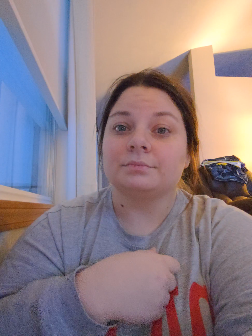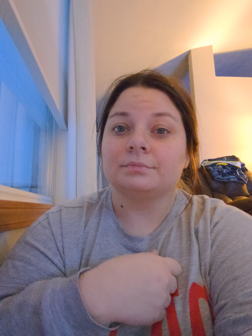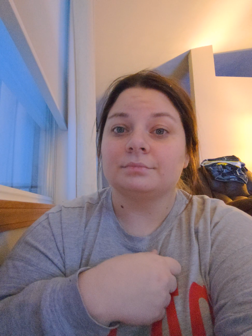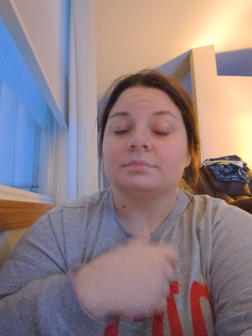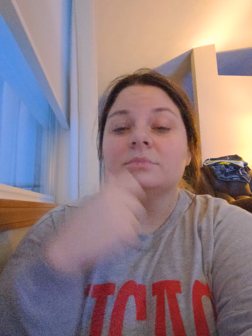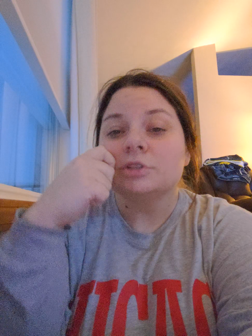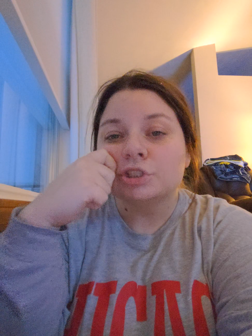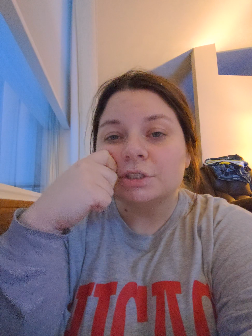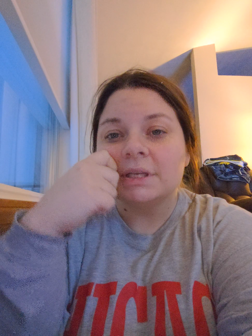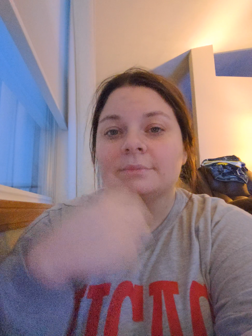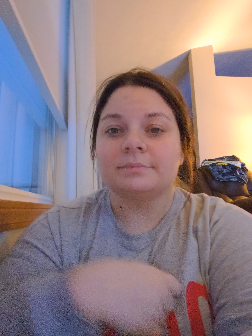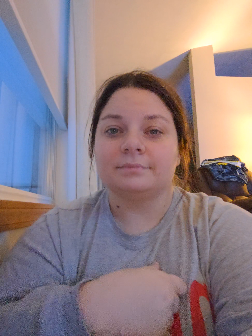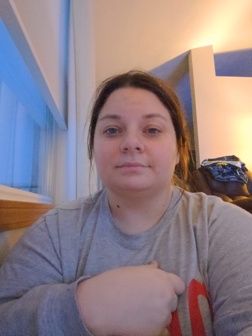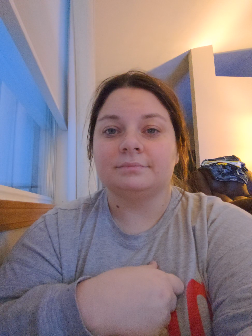cheek